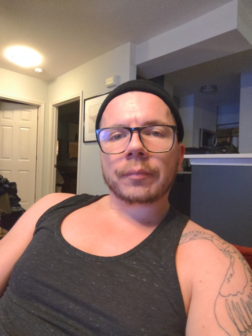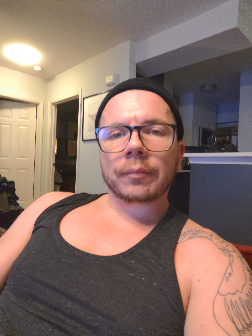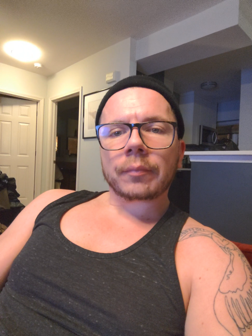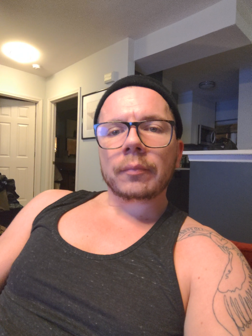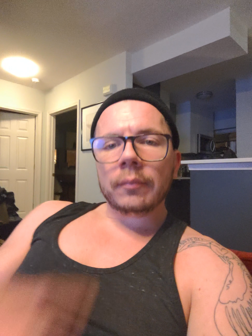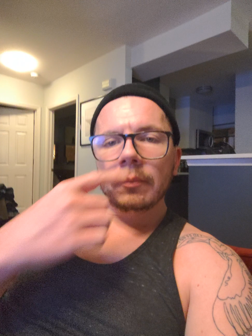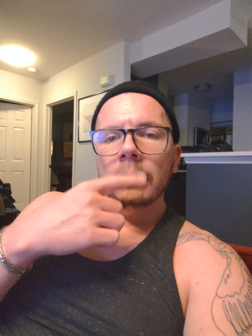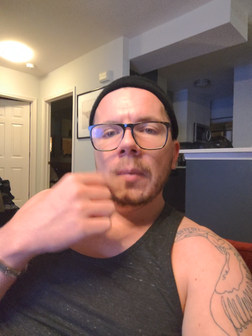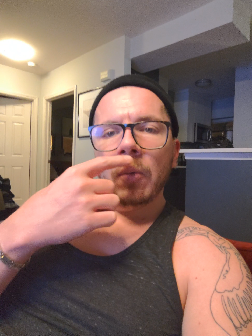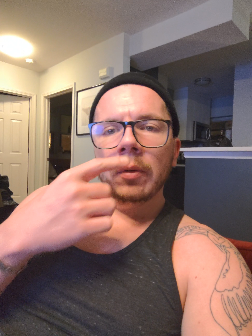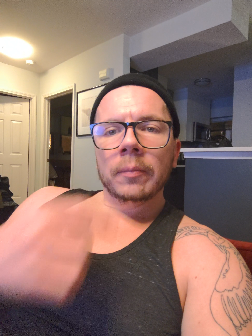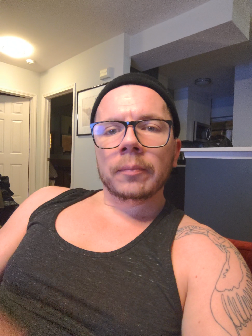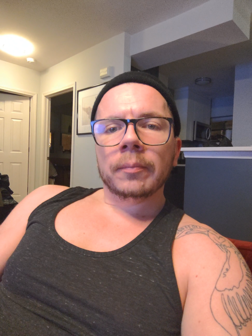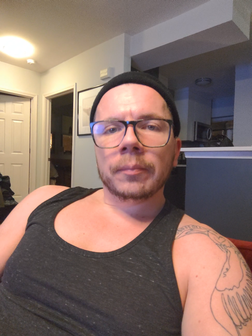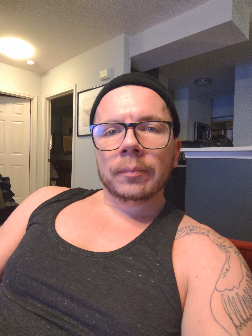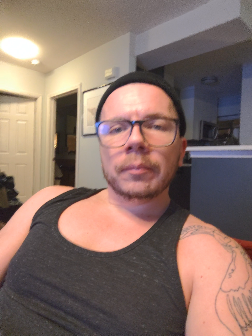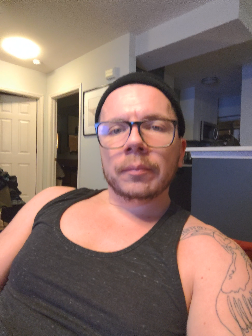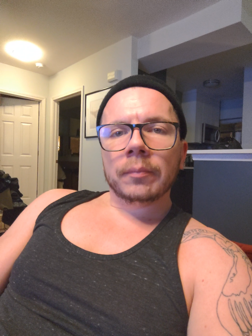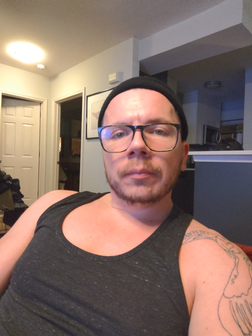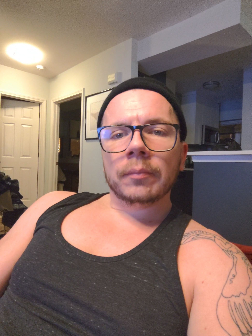mouth